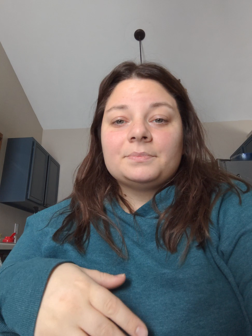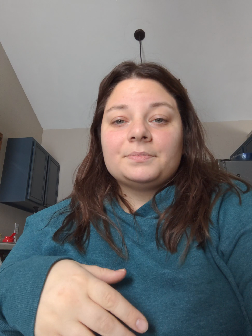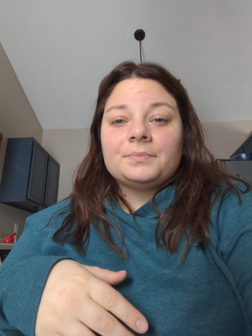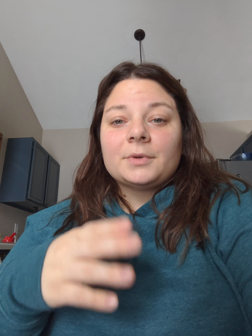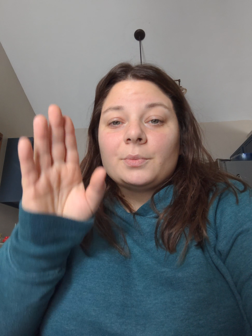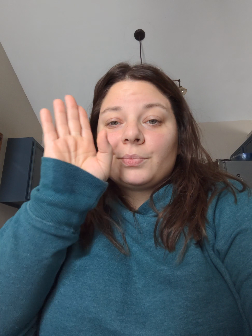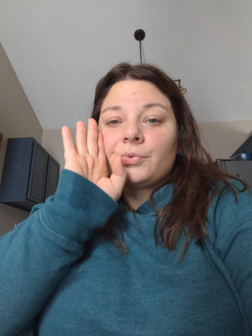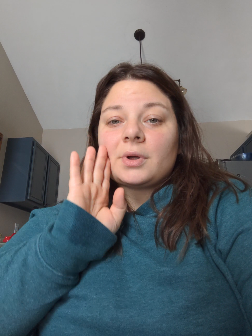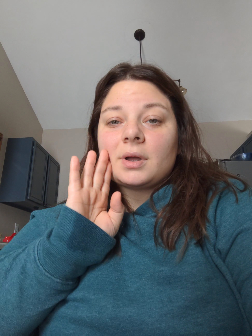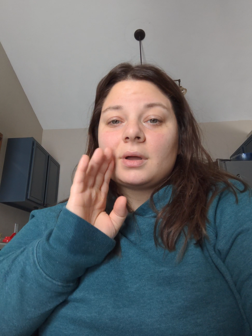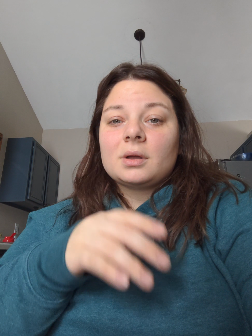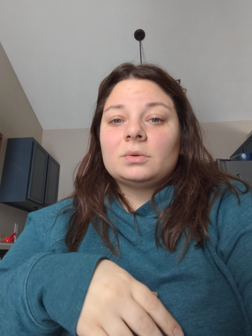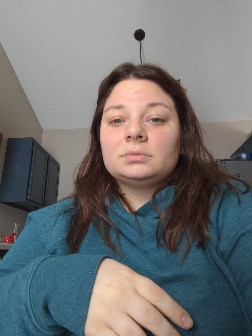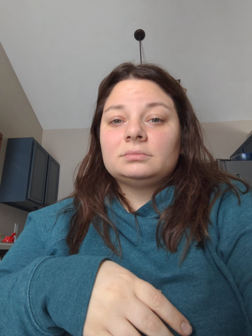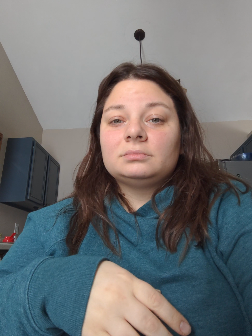brown